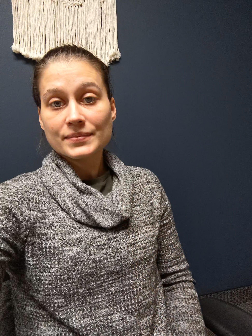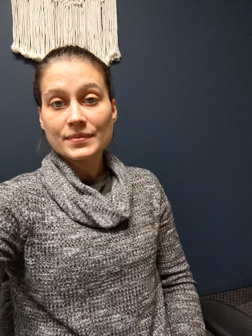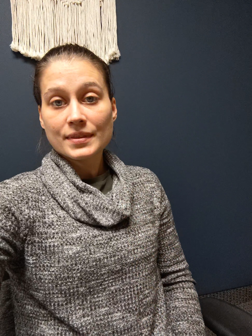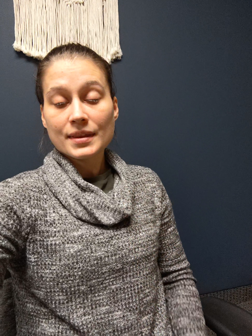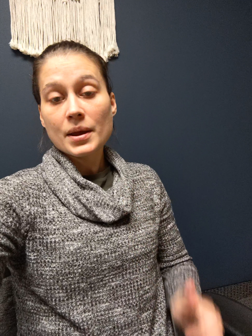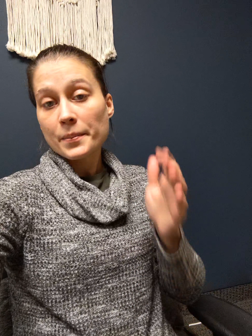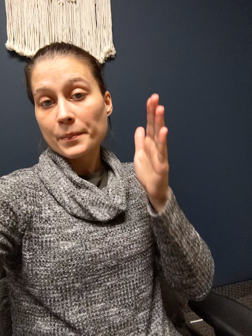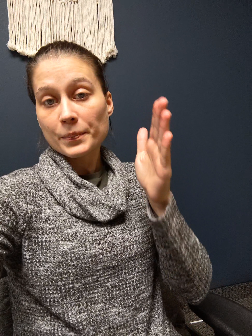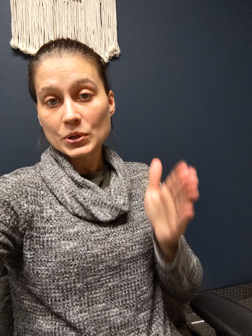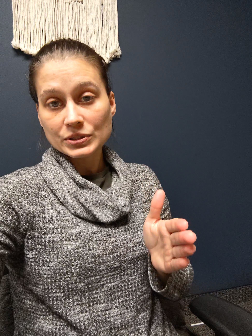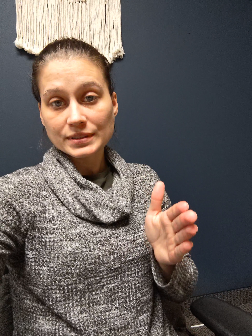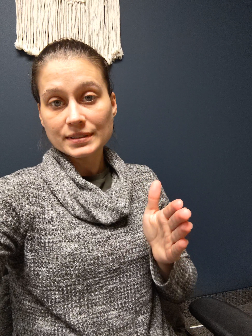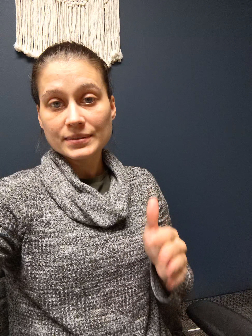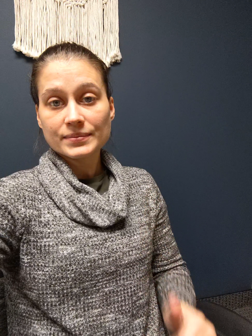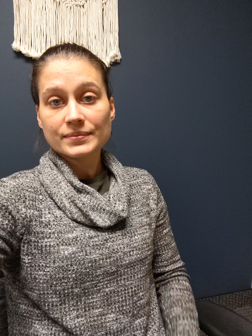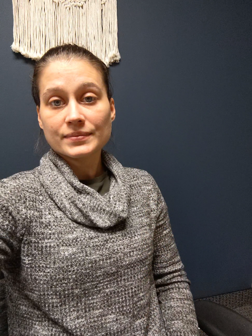person